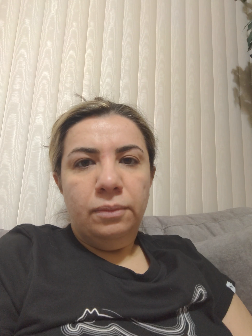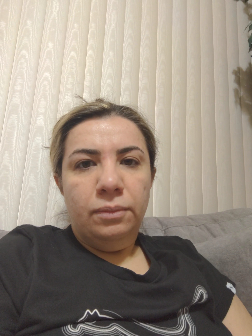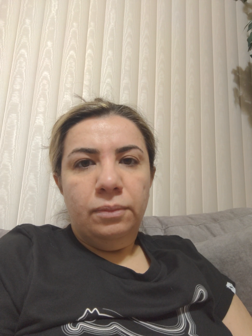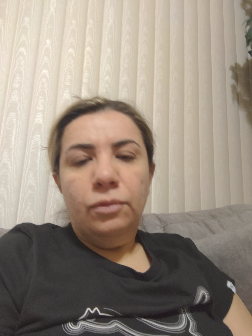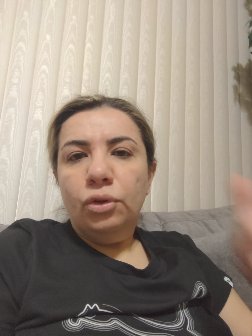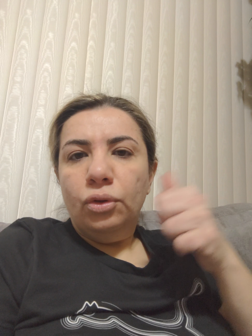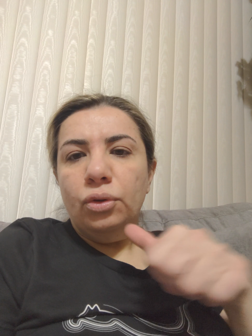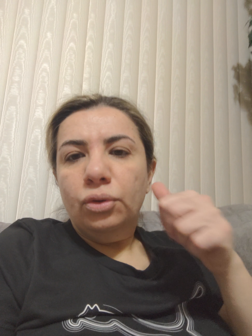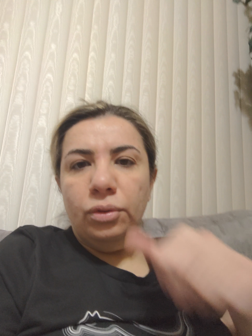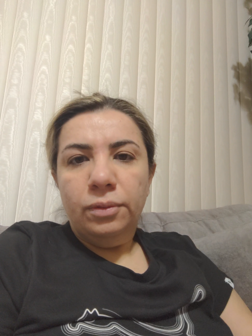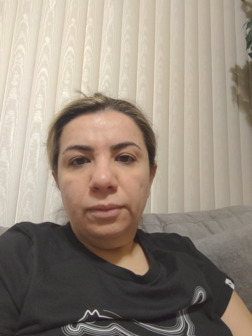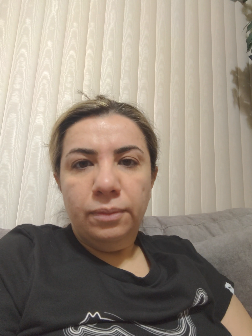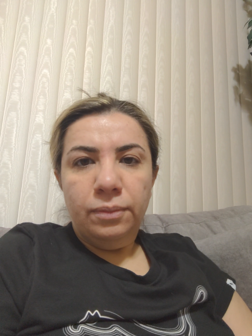girl